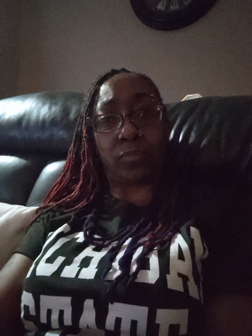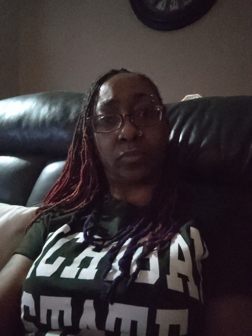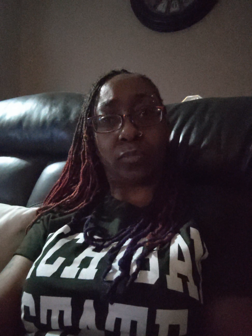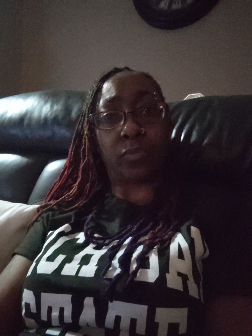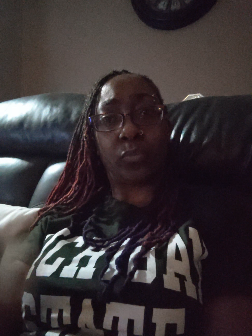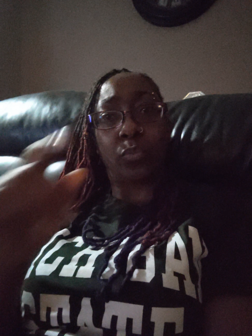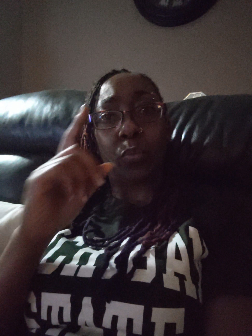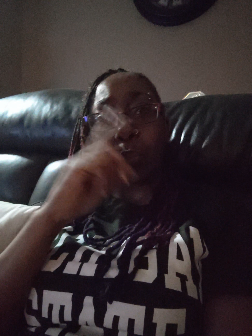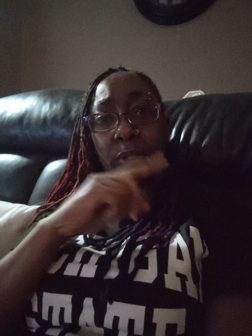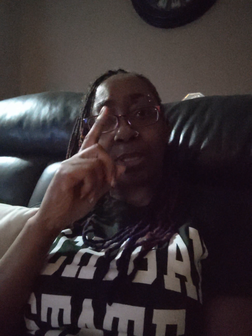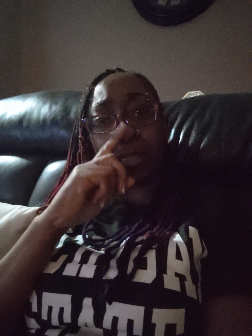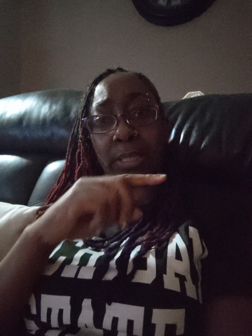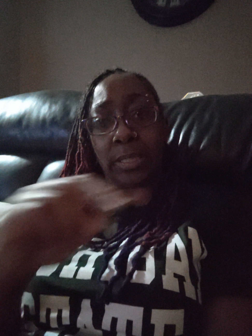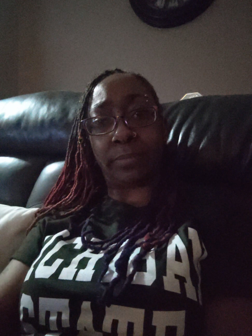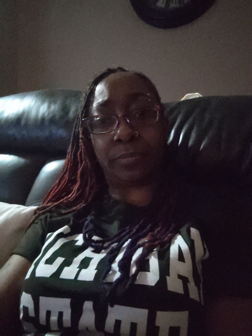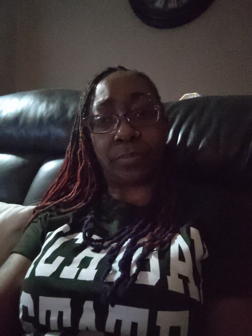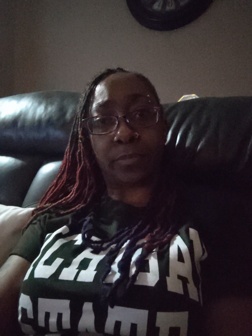pretend